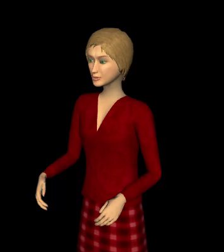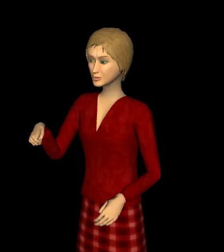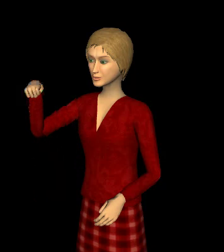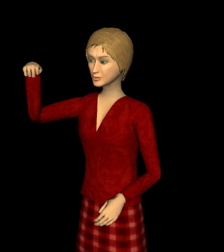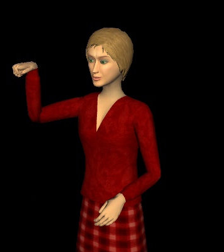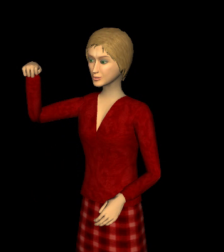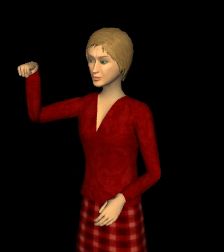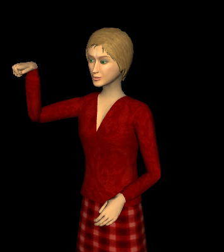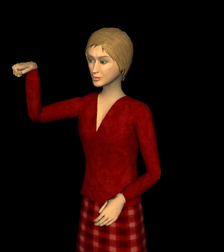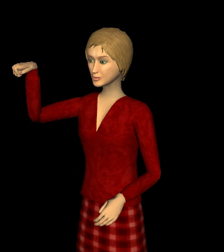رئيس